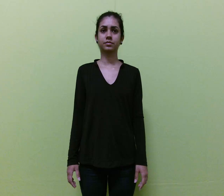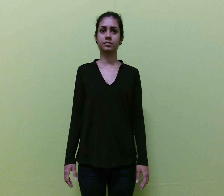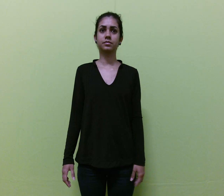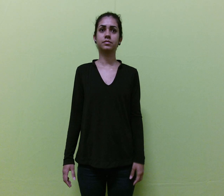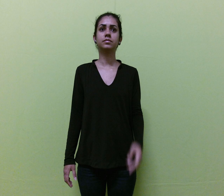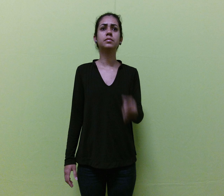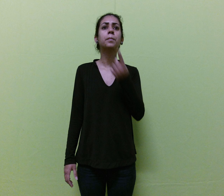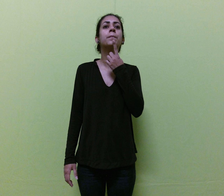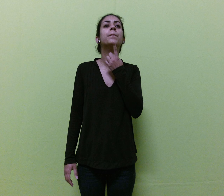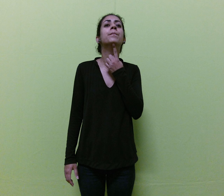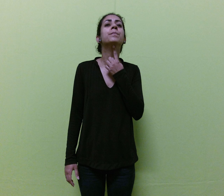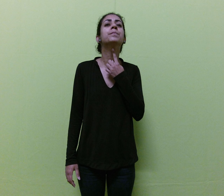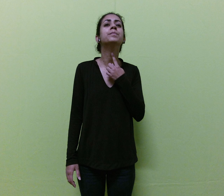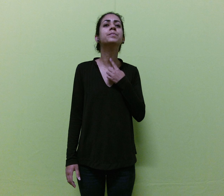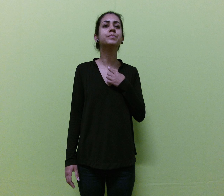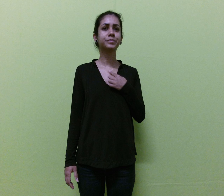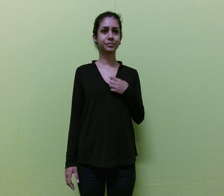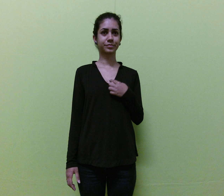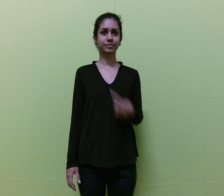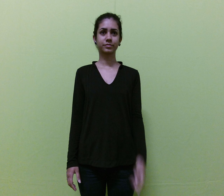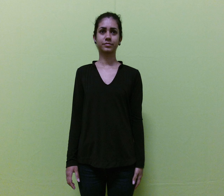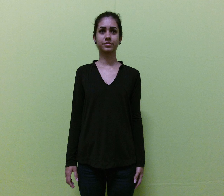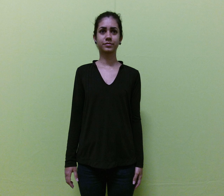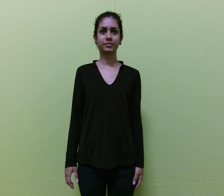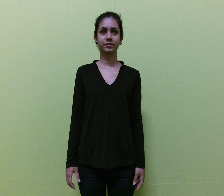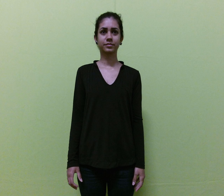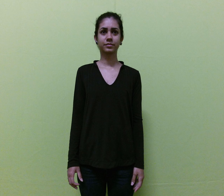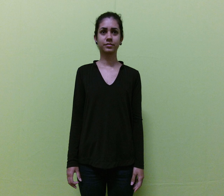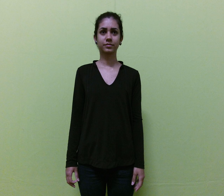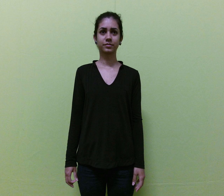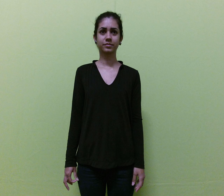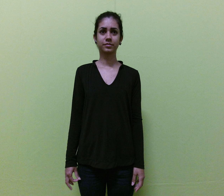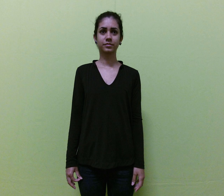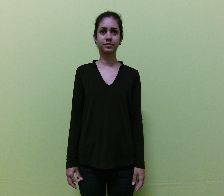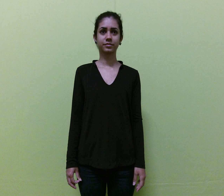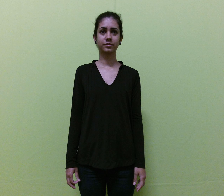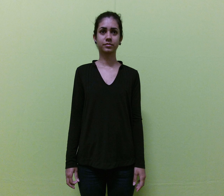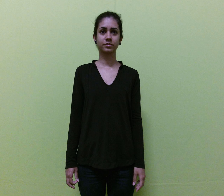vontade